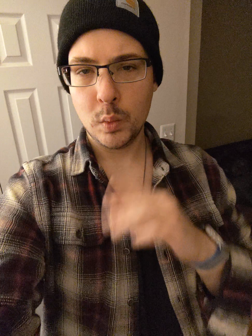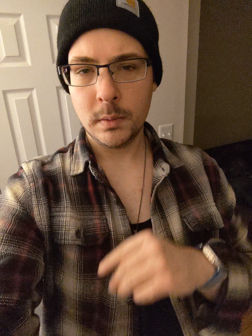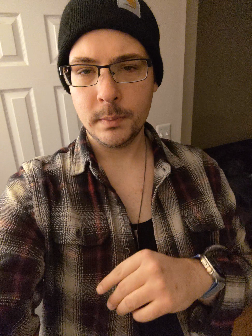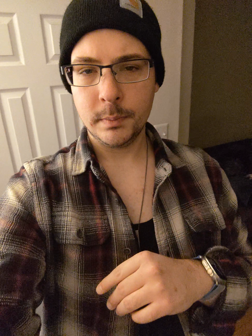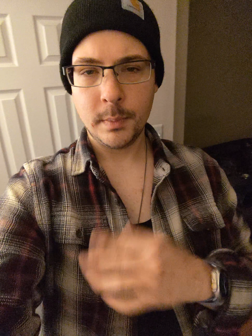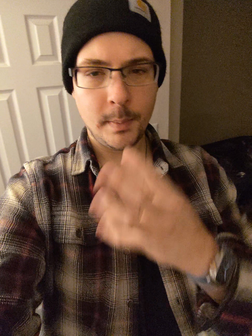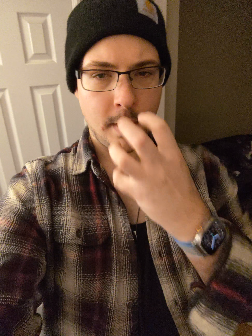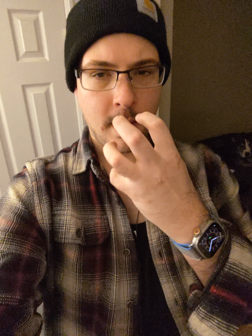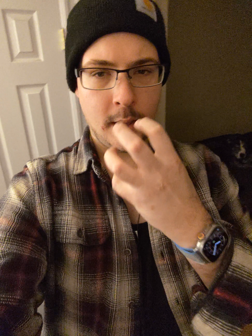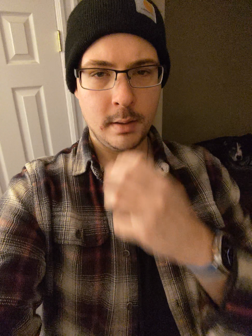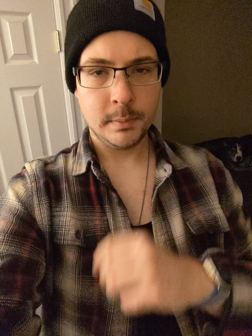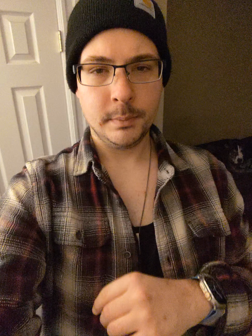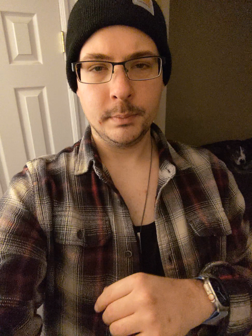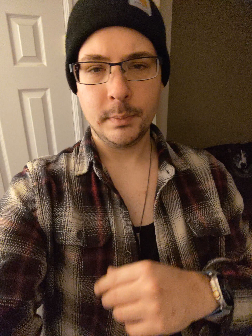mad